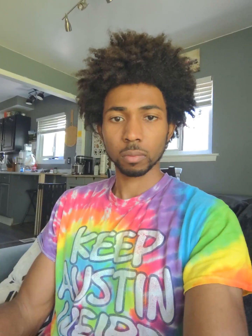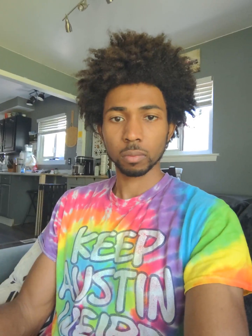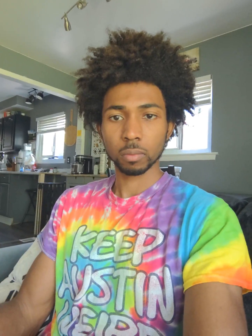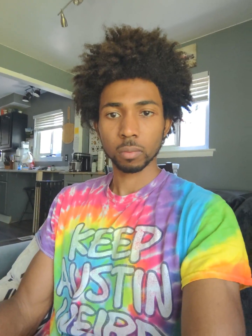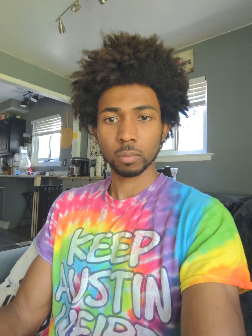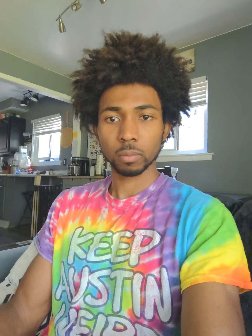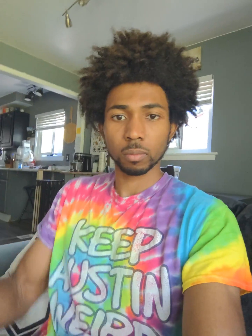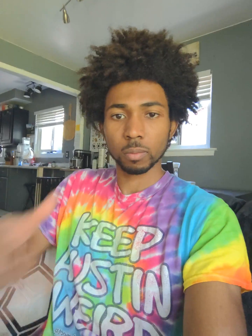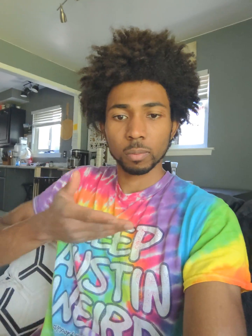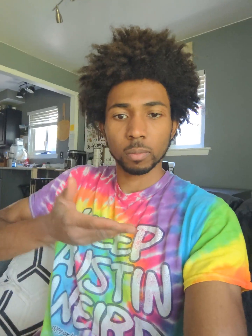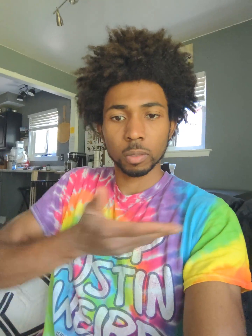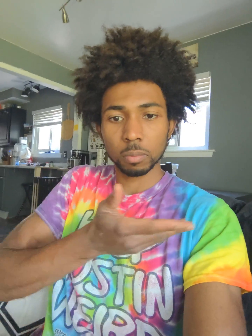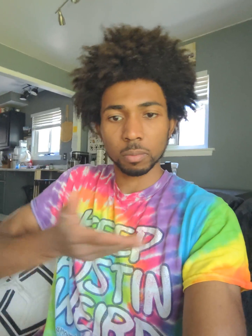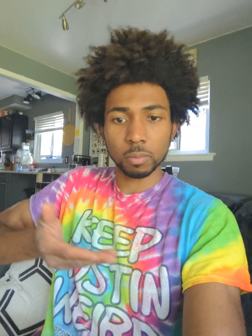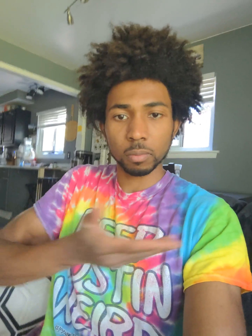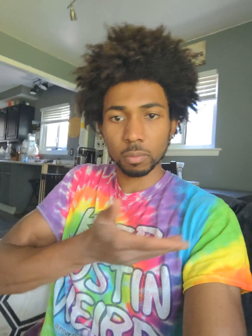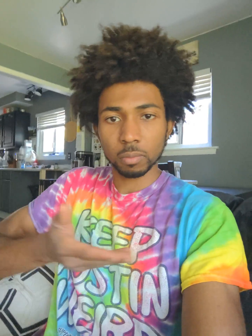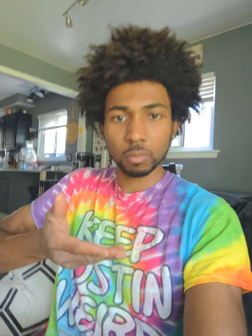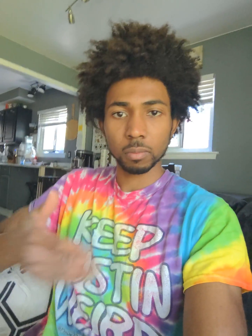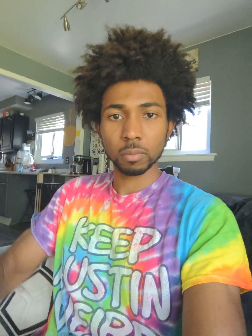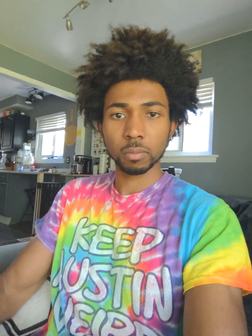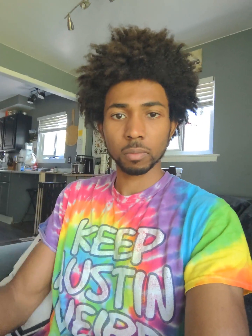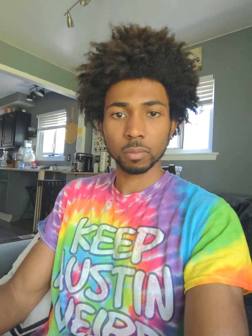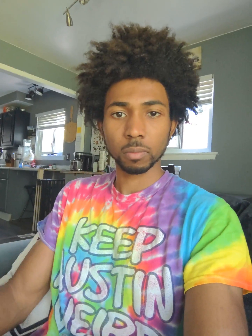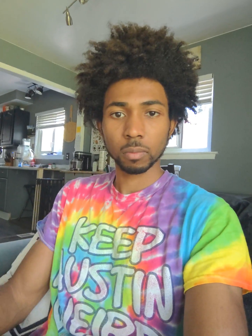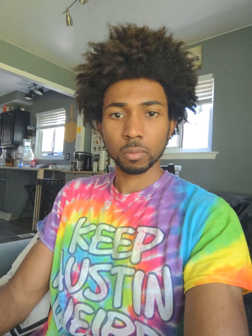baby